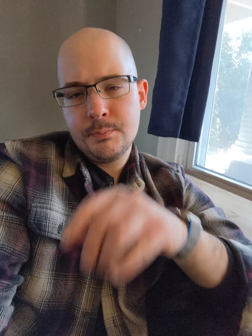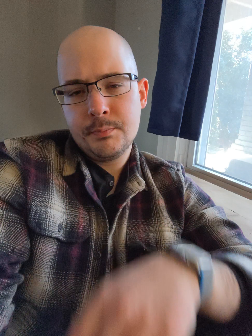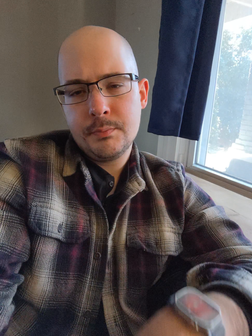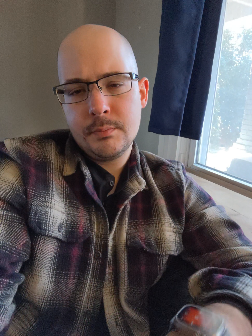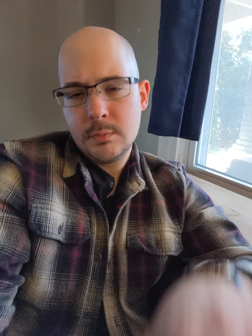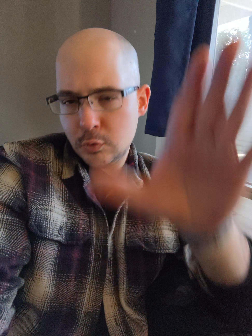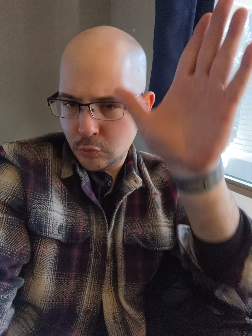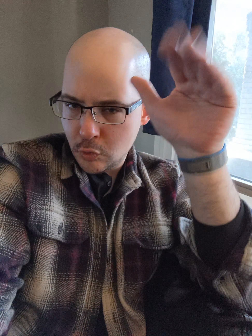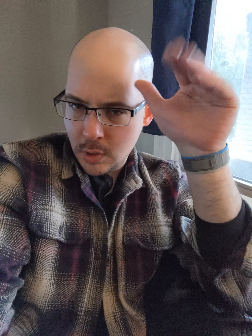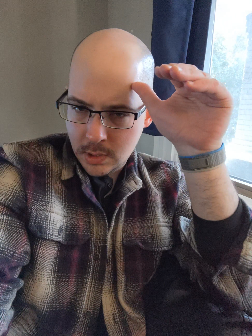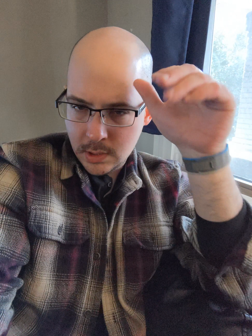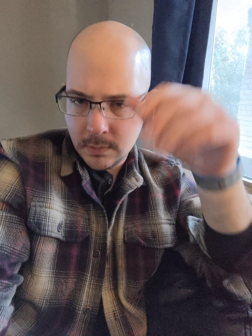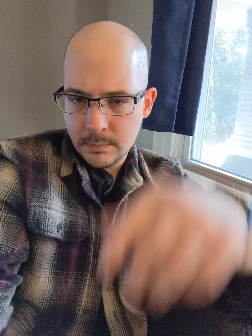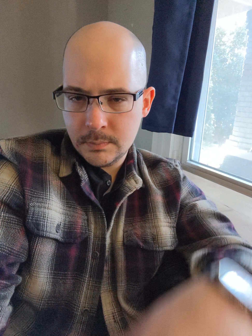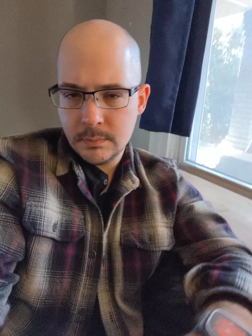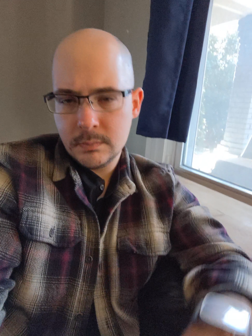donkey